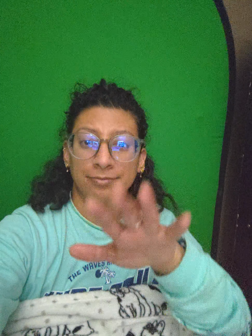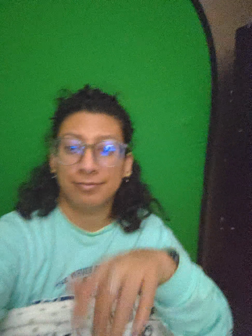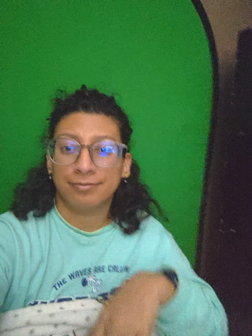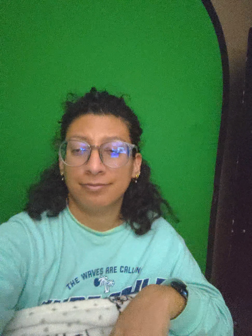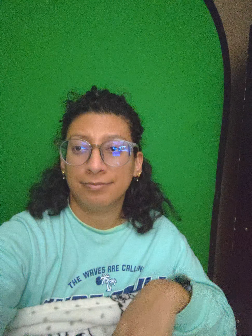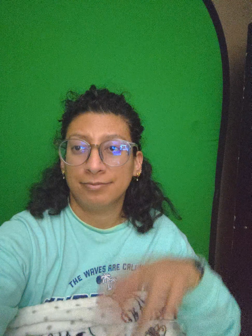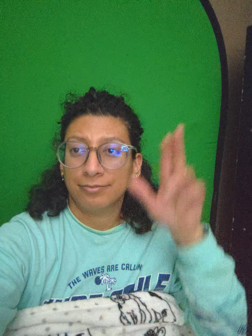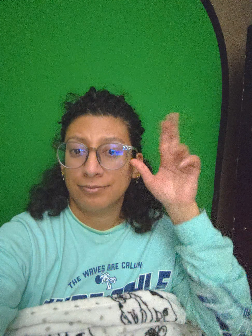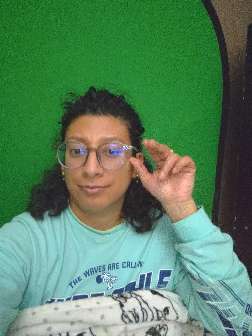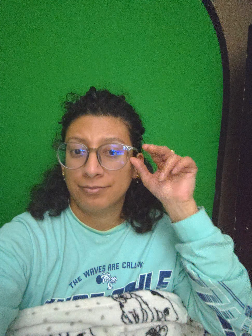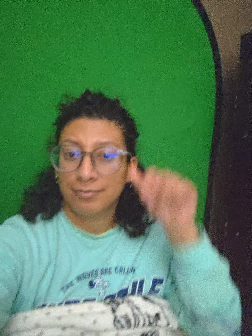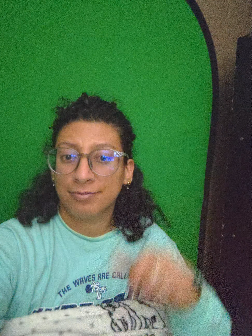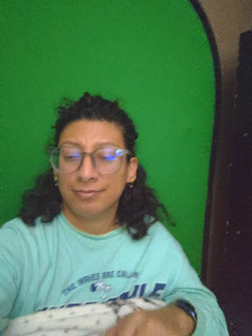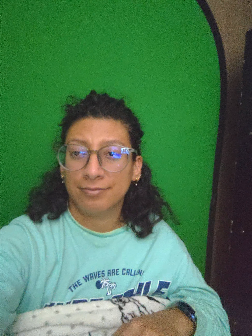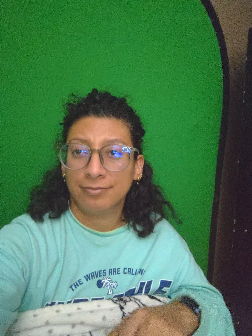horse